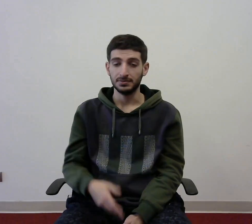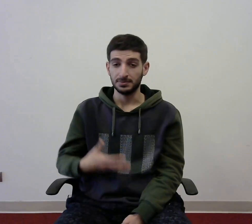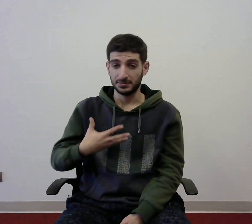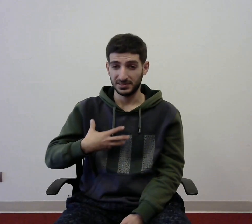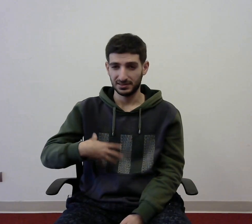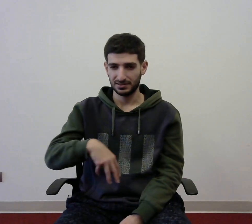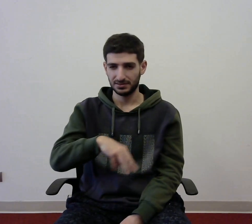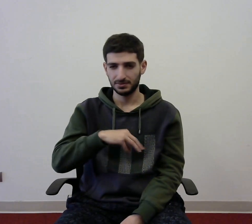biz